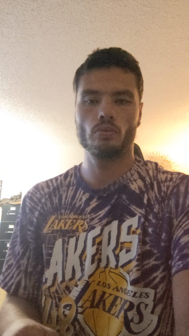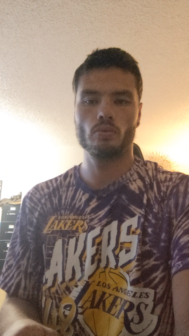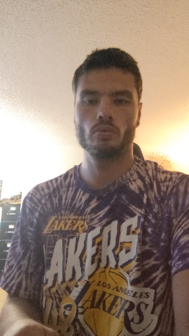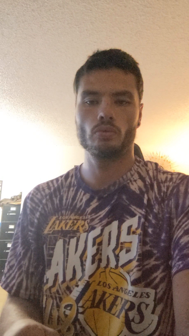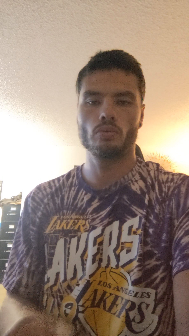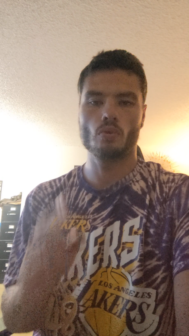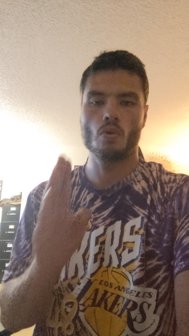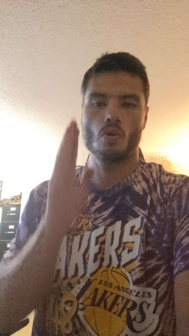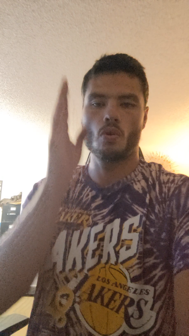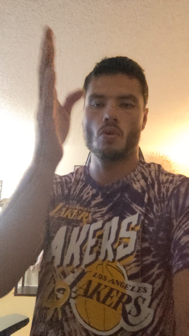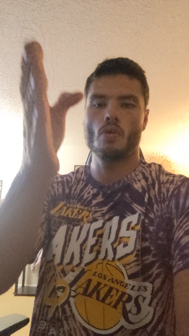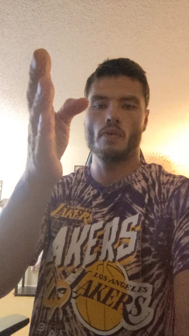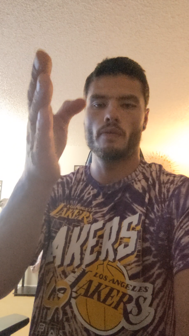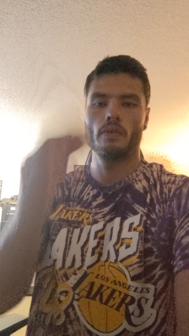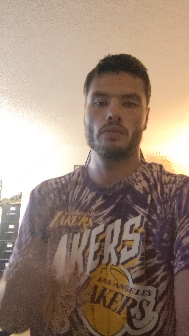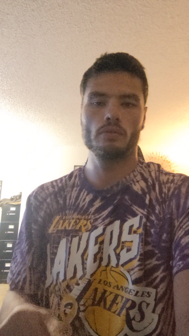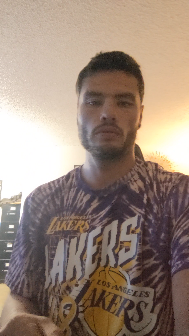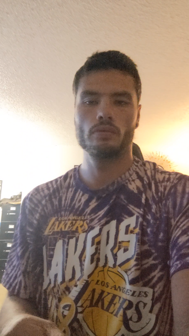over